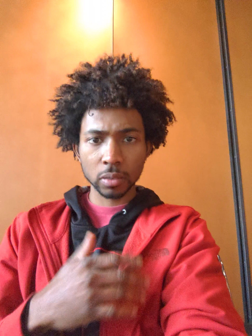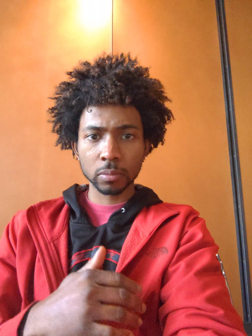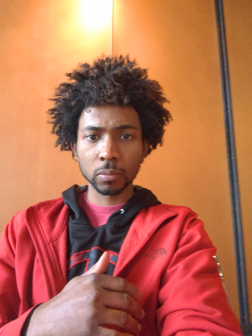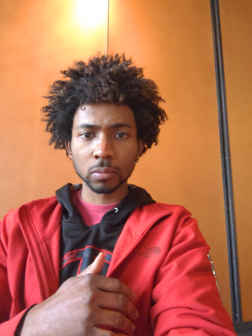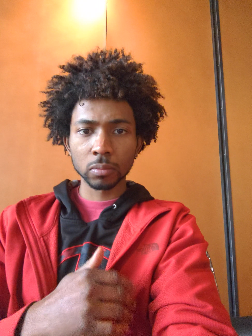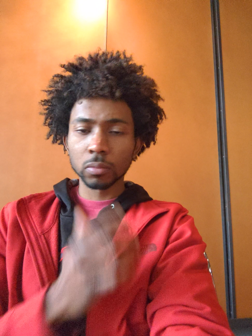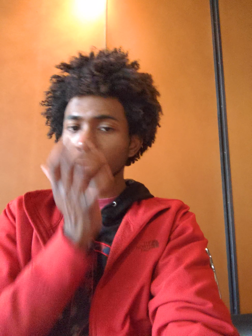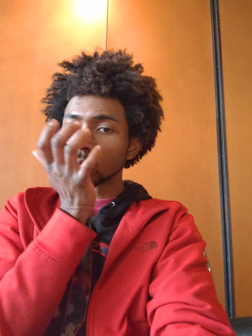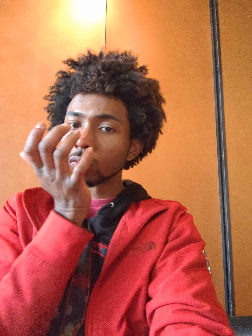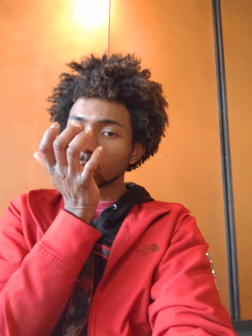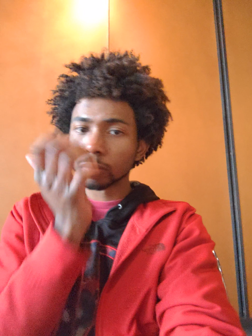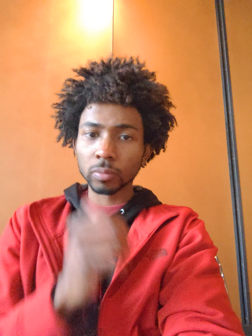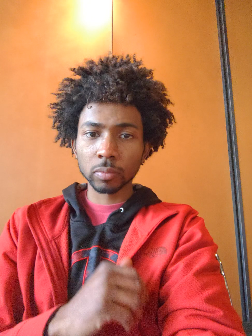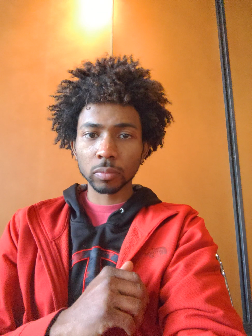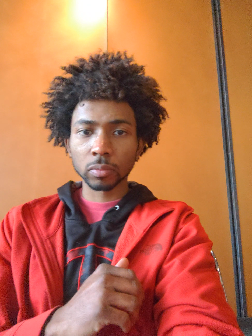grass